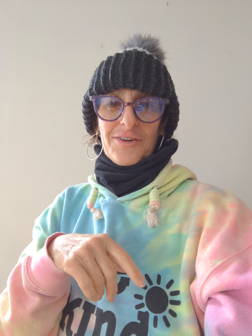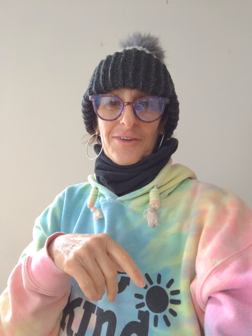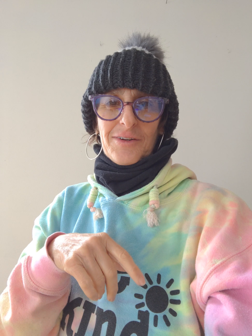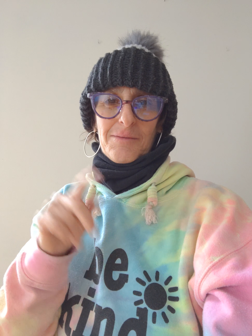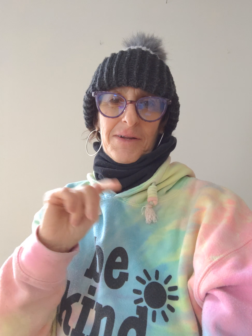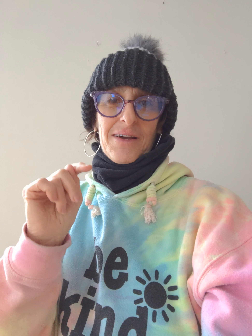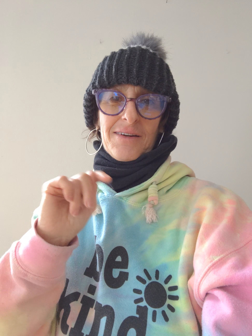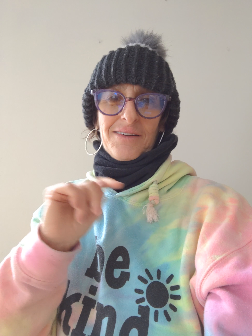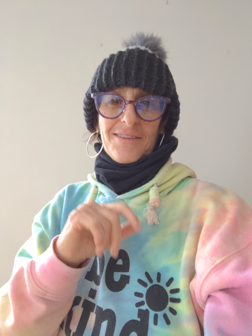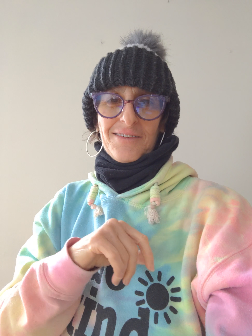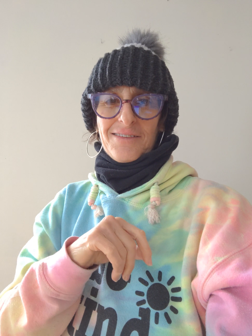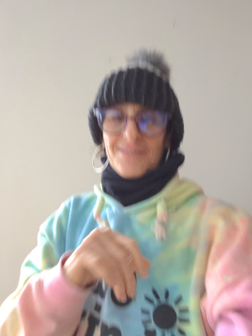potty